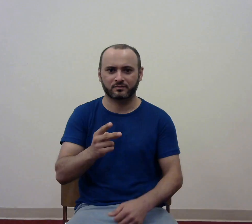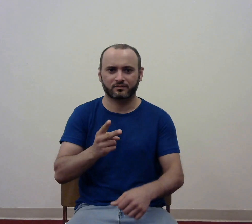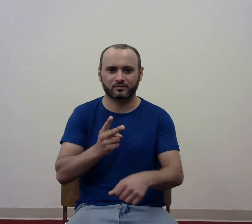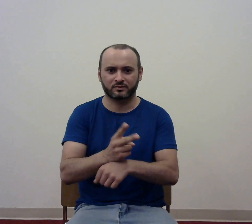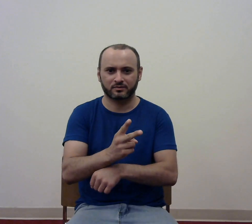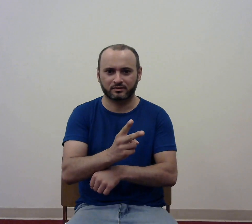2